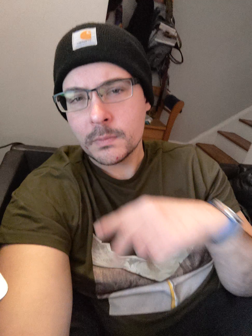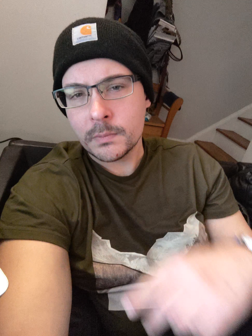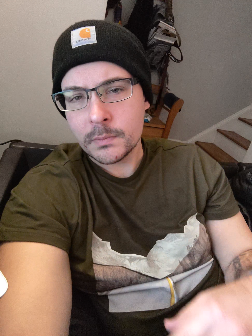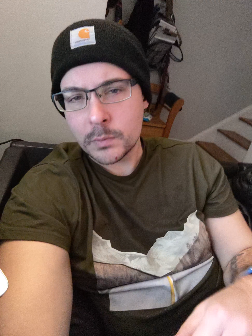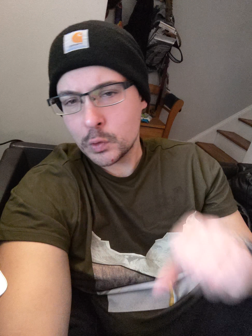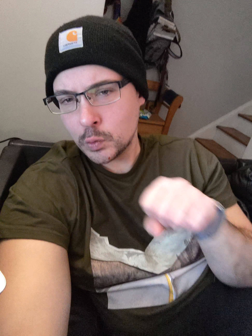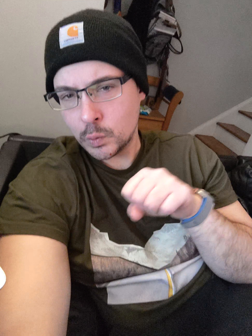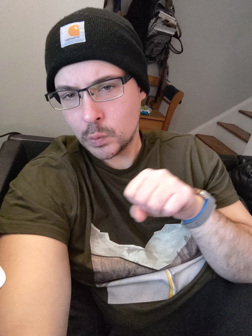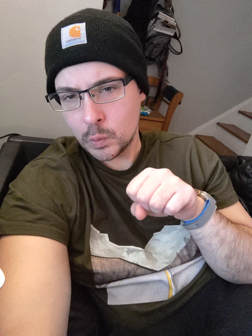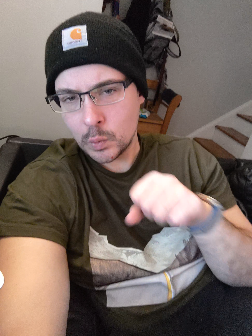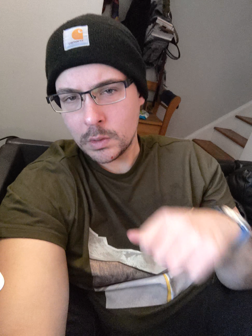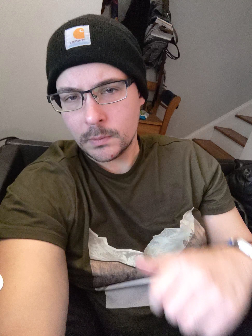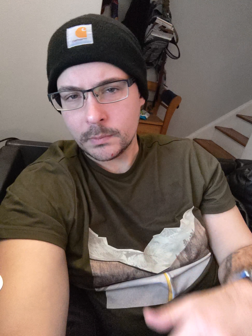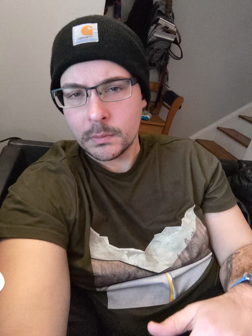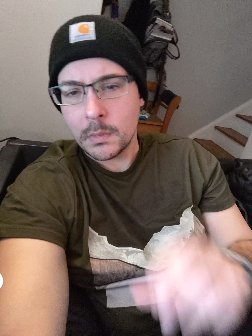shoe